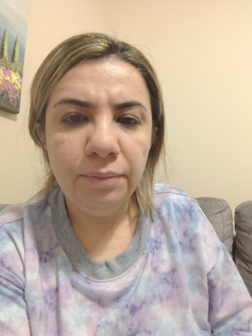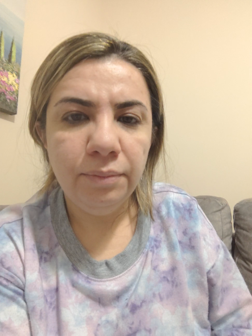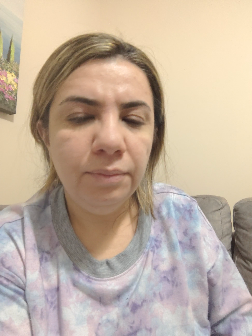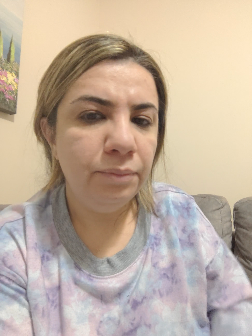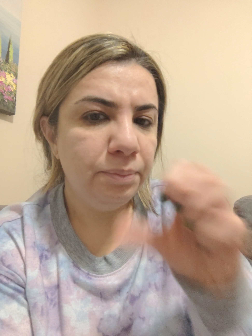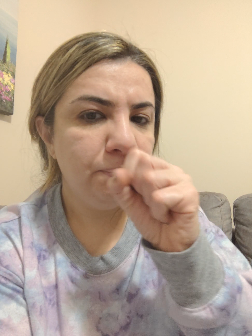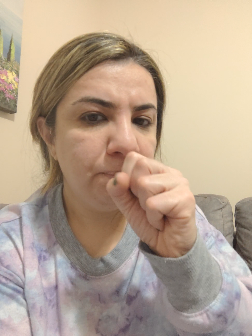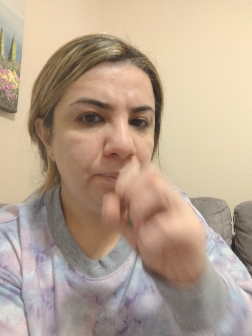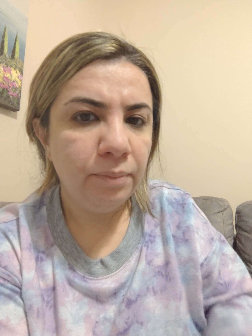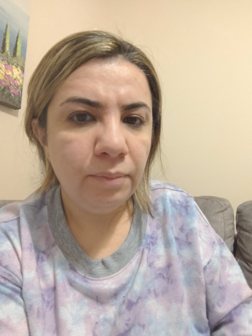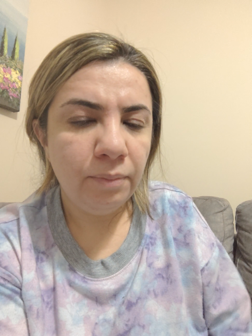orange